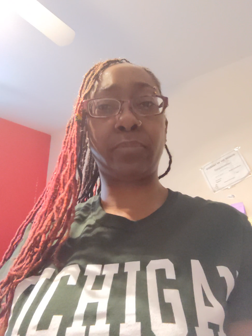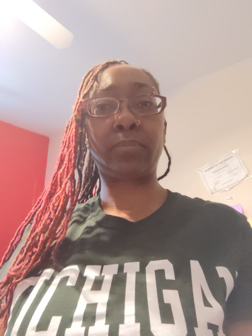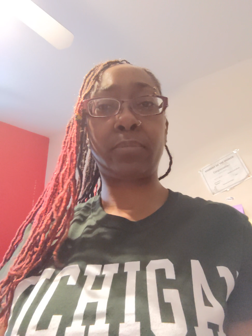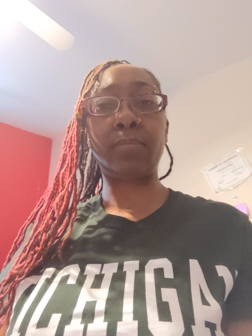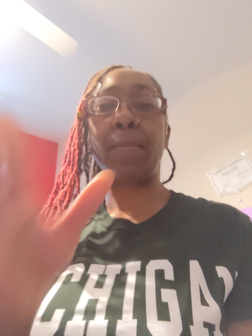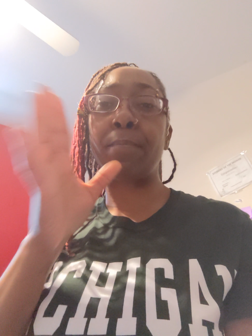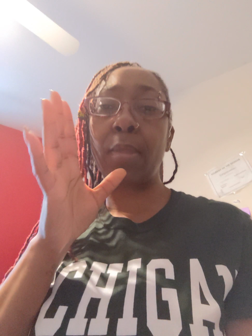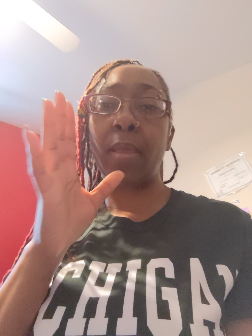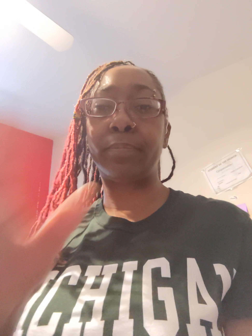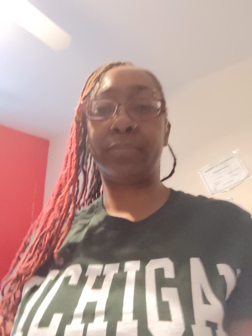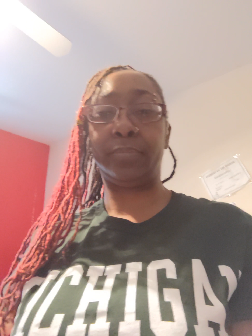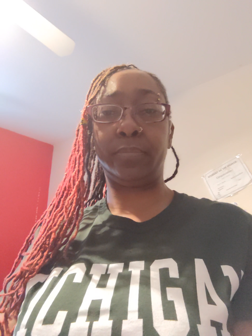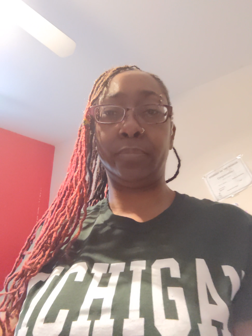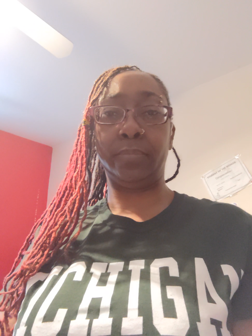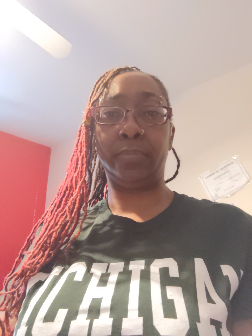mom